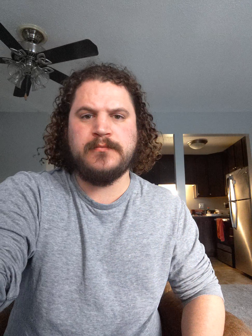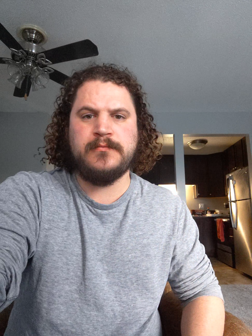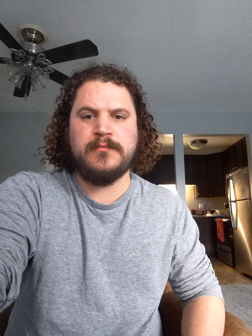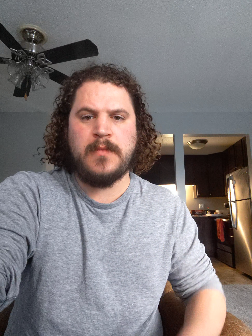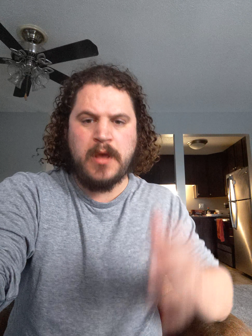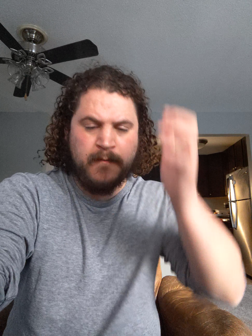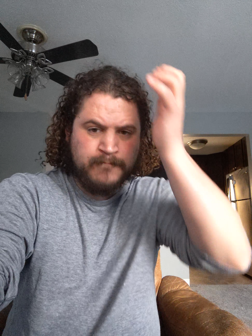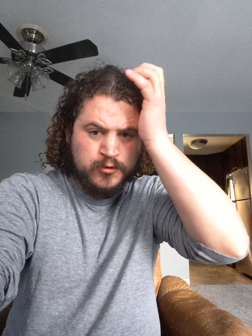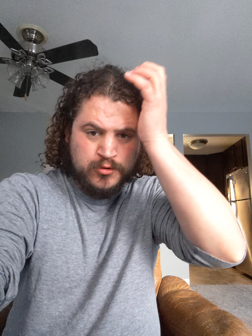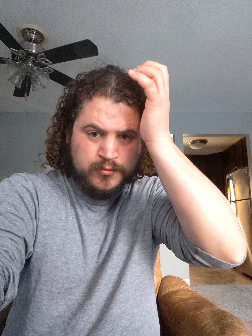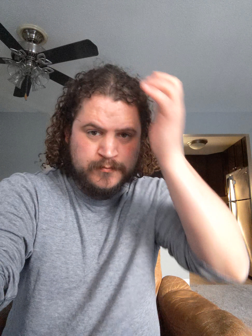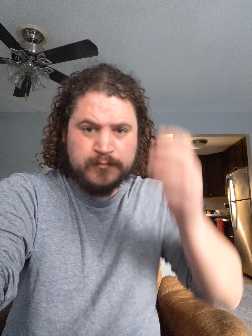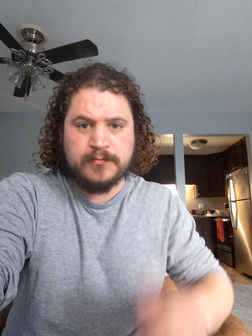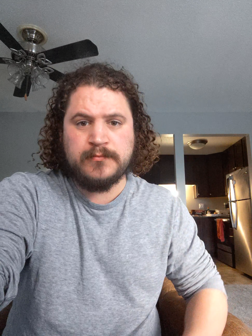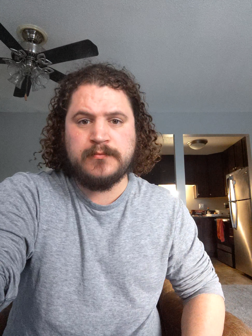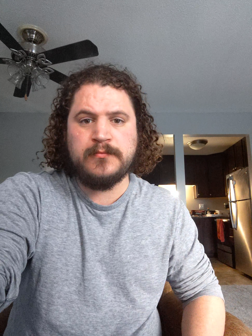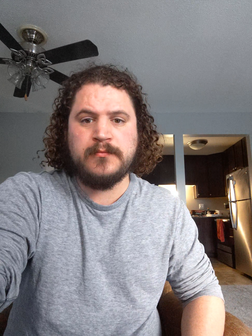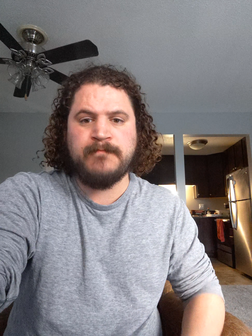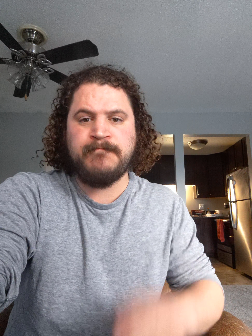garbage